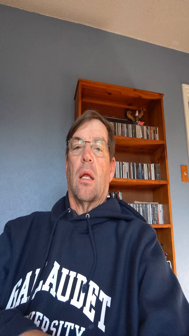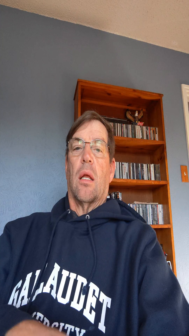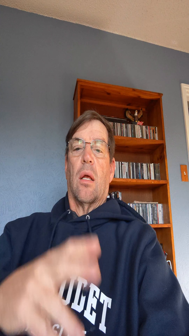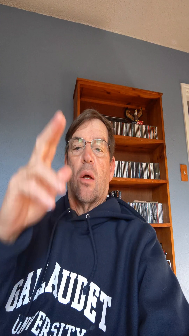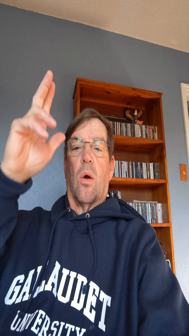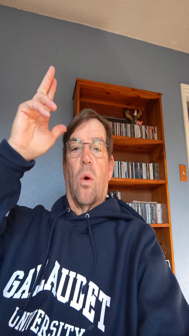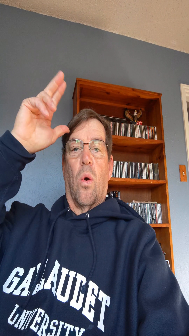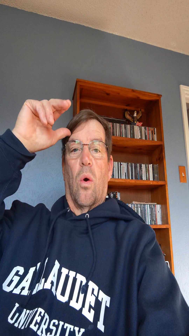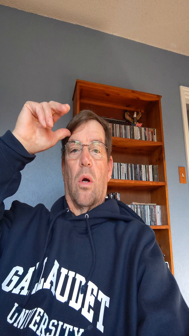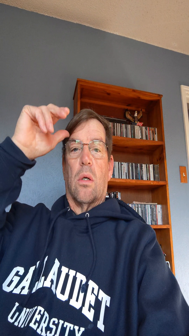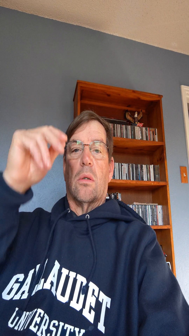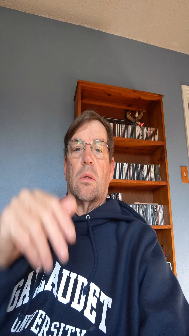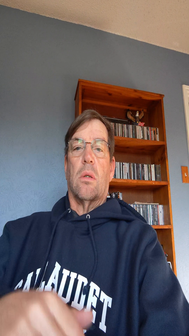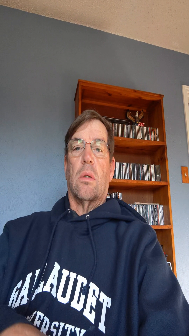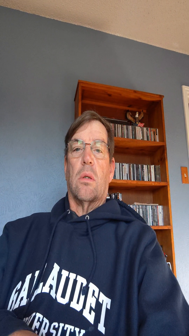horse